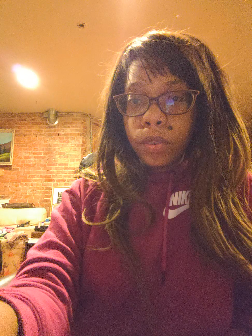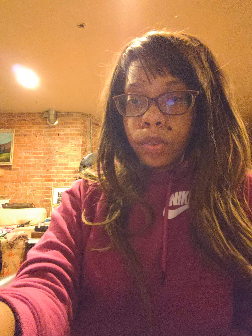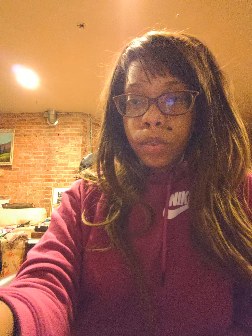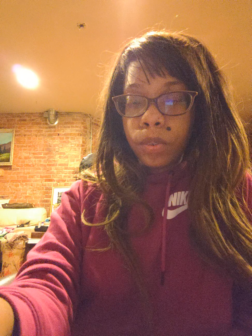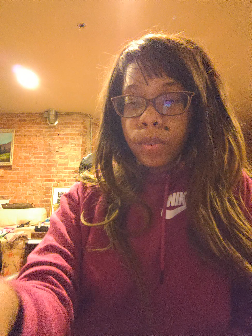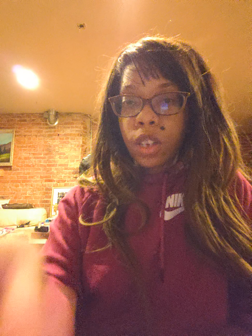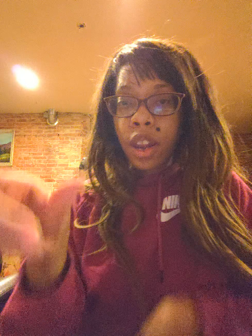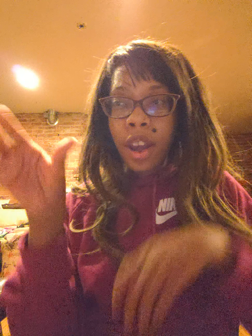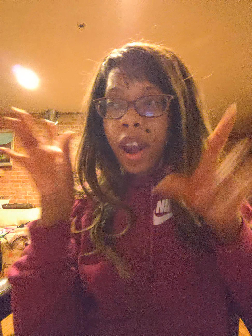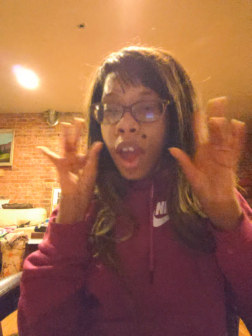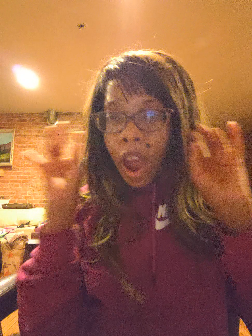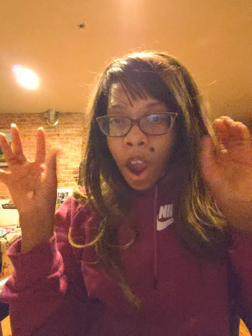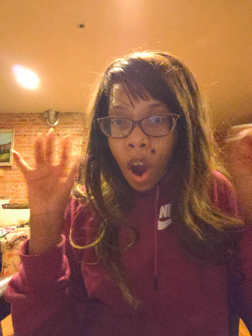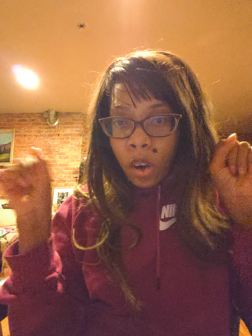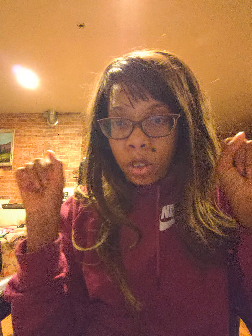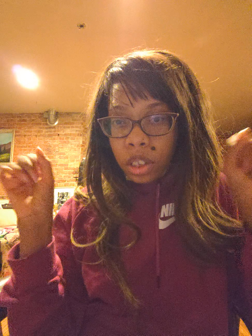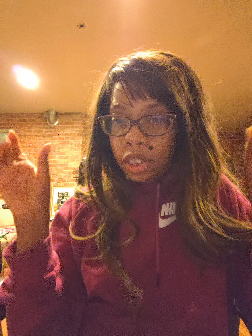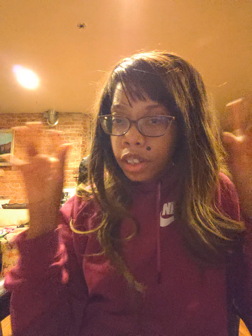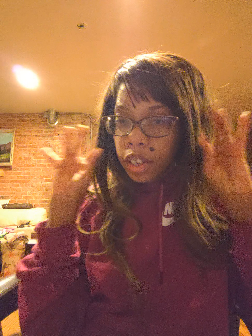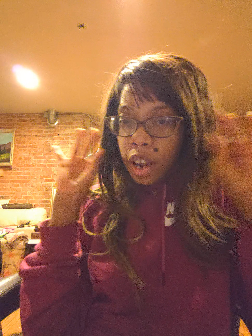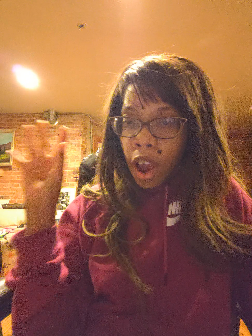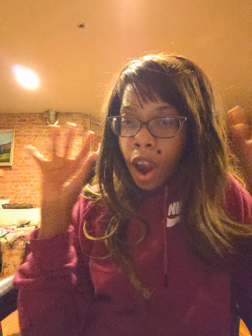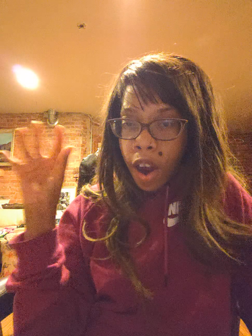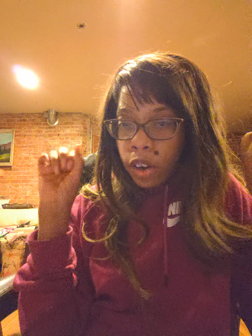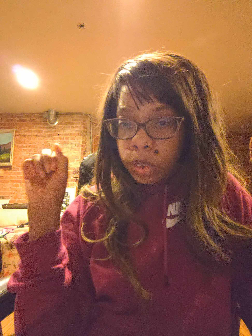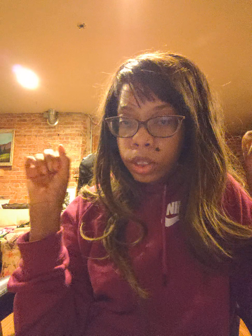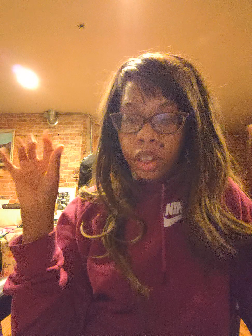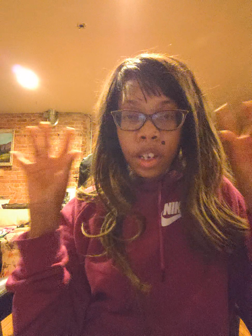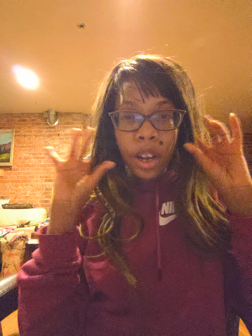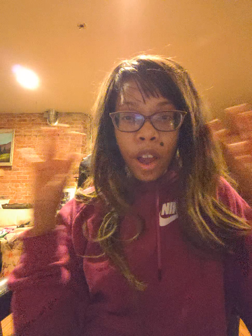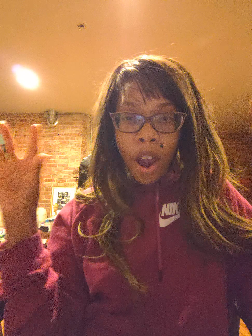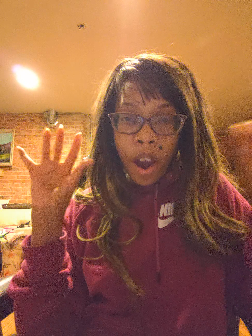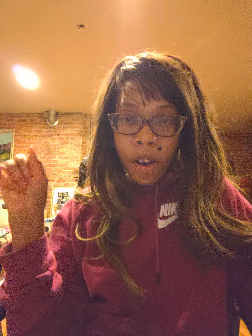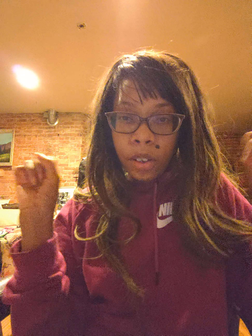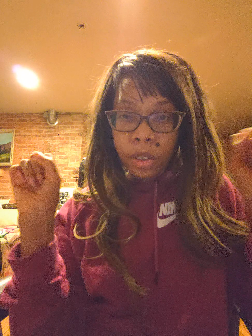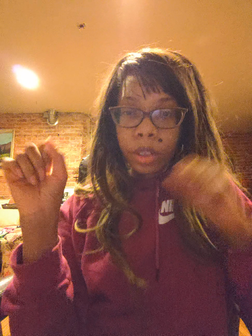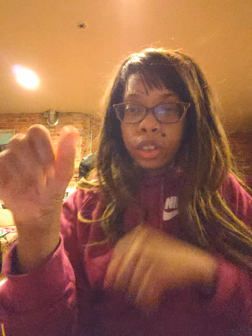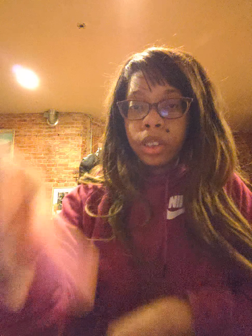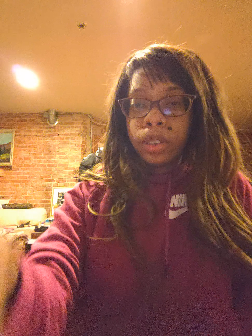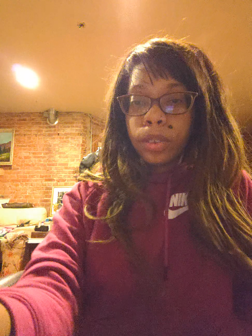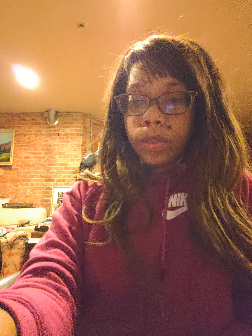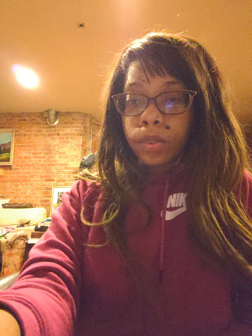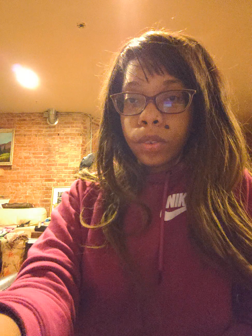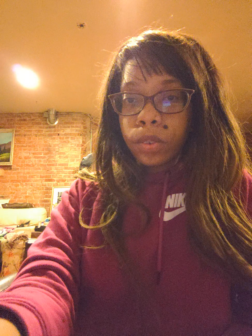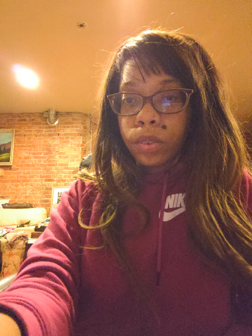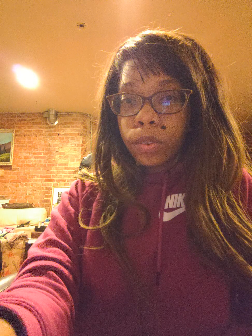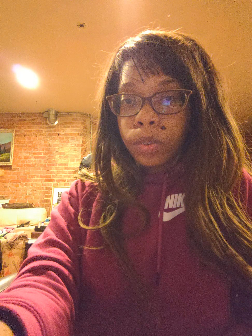loud